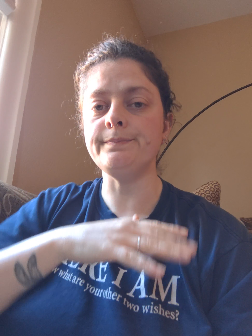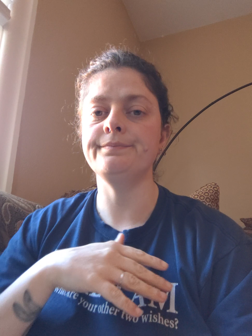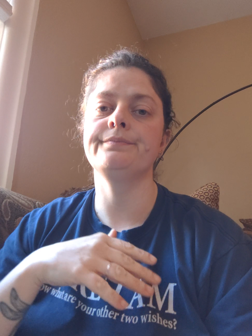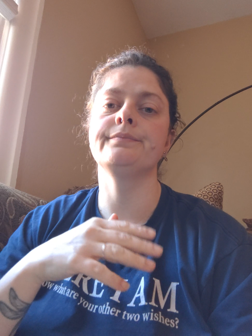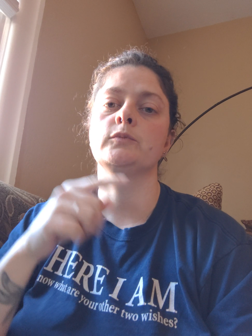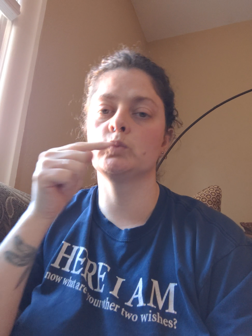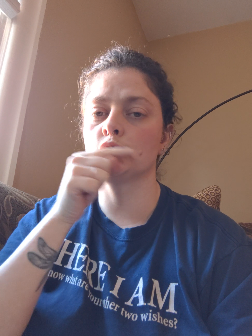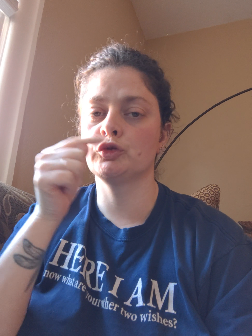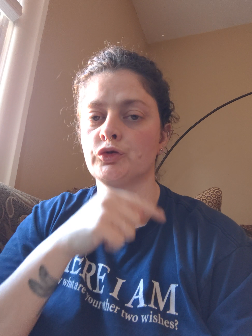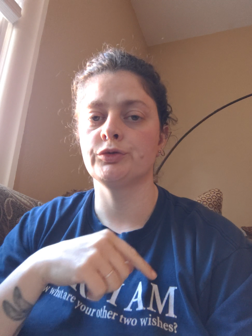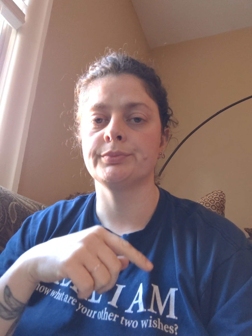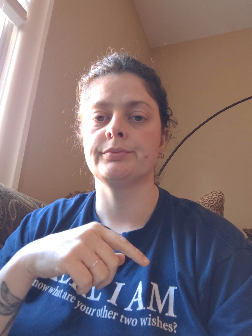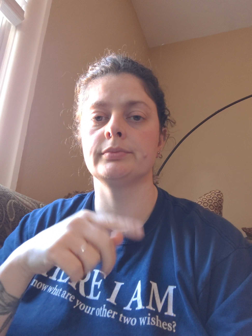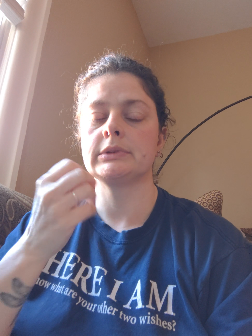toothbrush